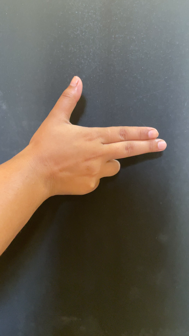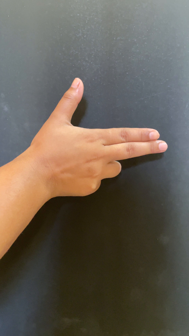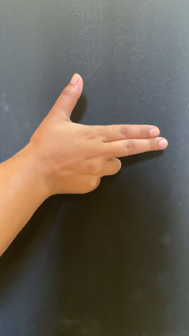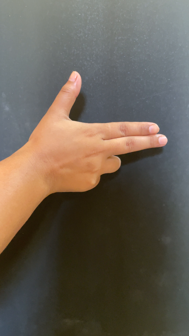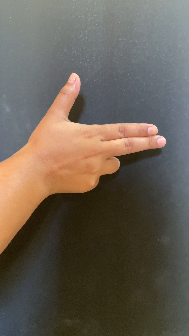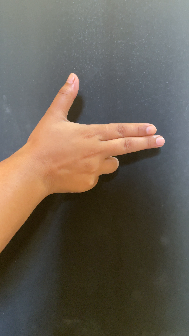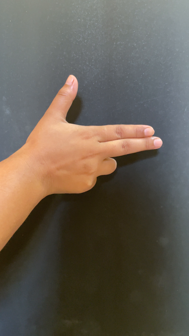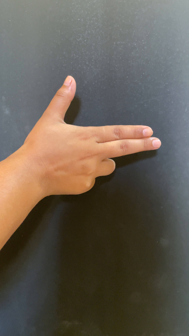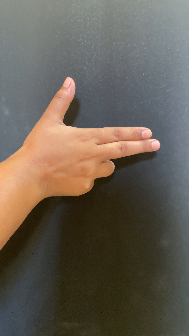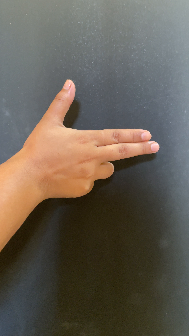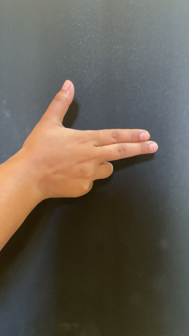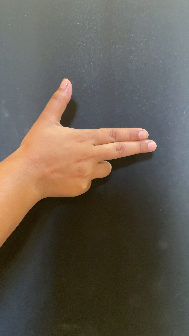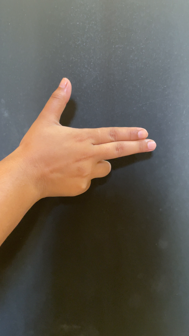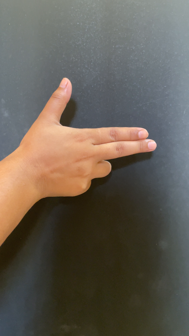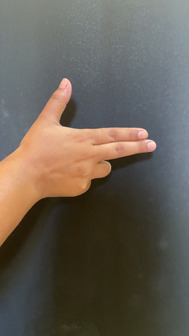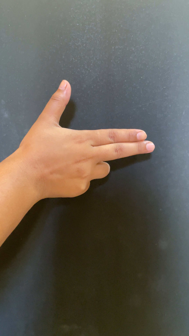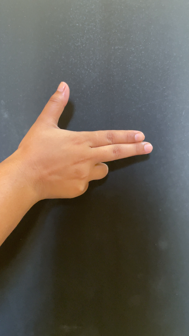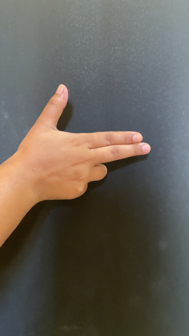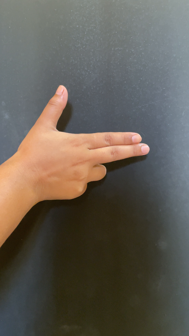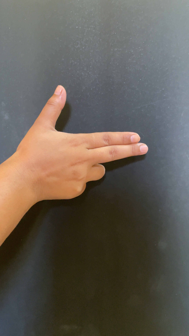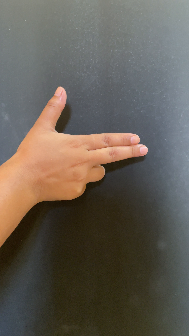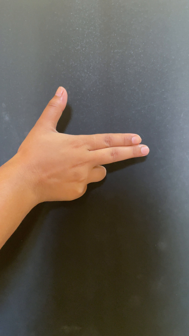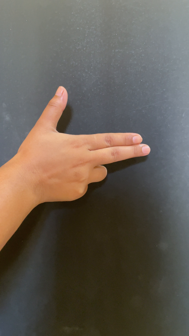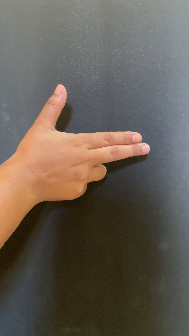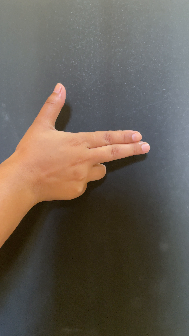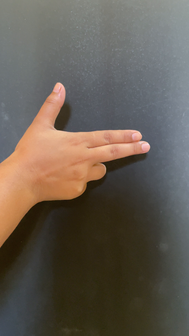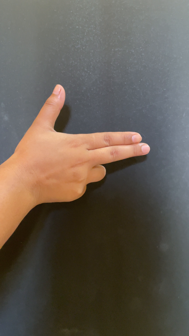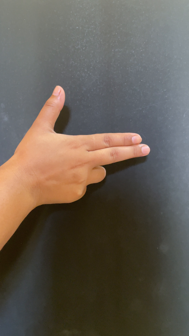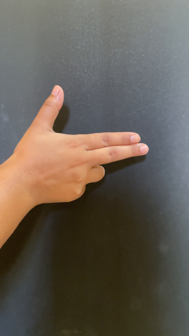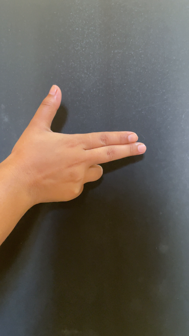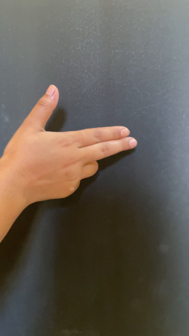च